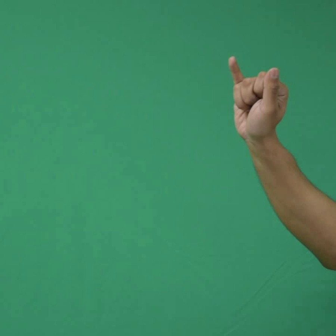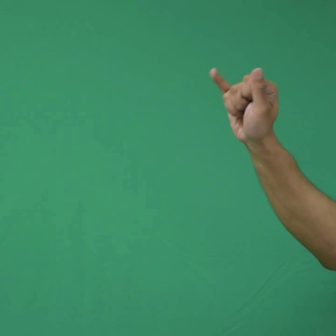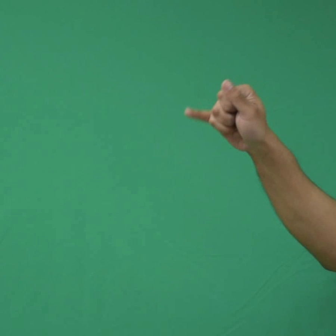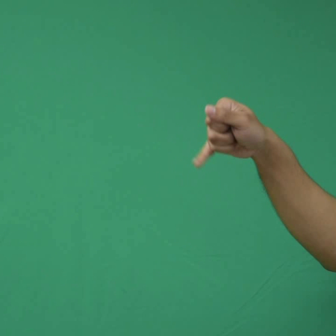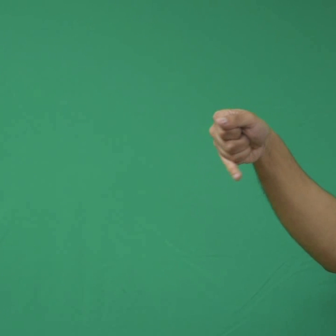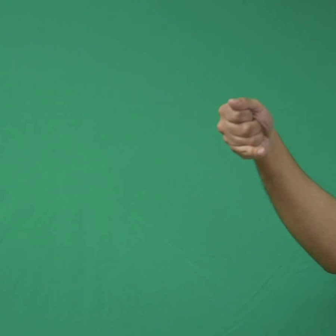J